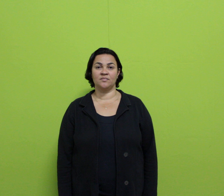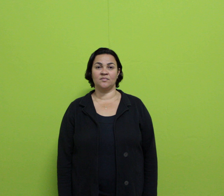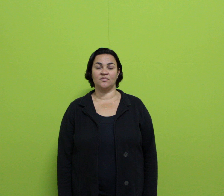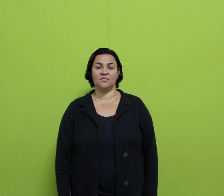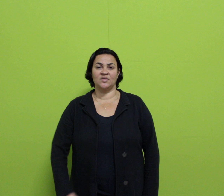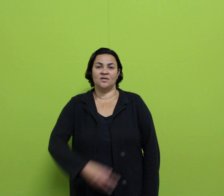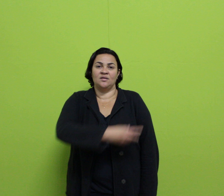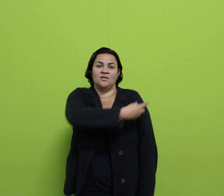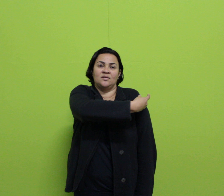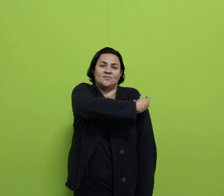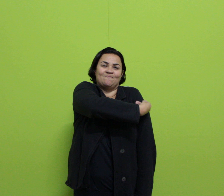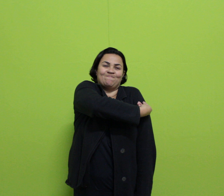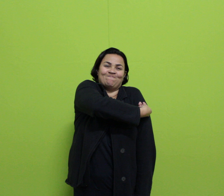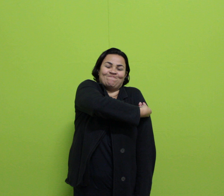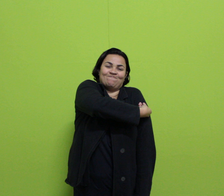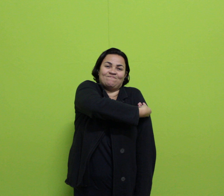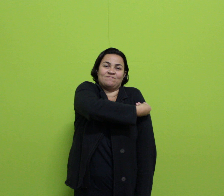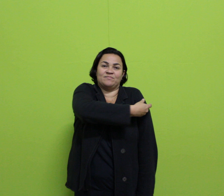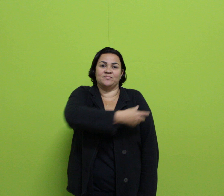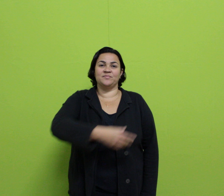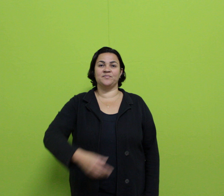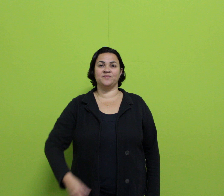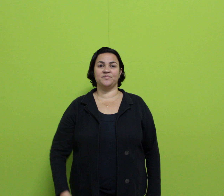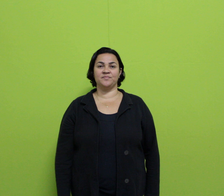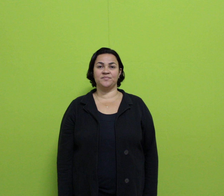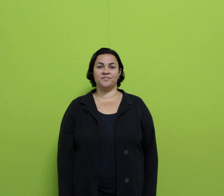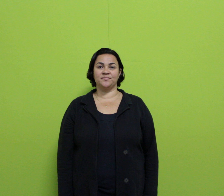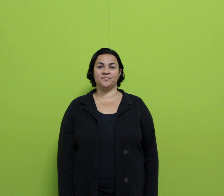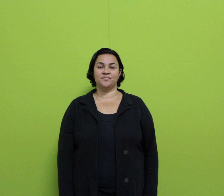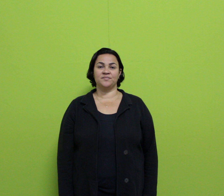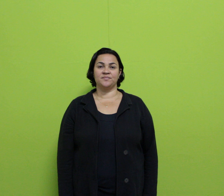vacina